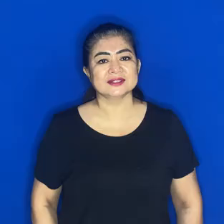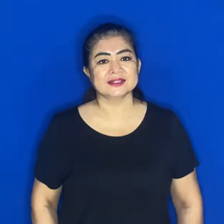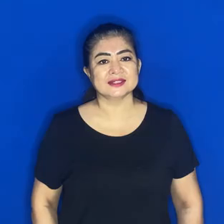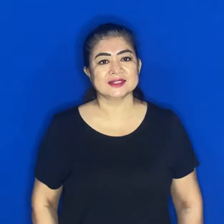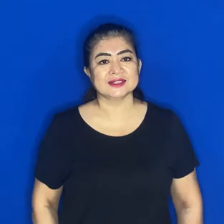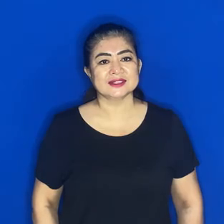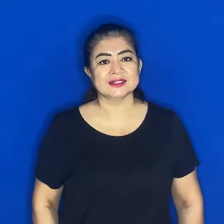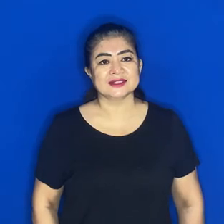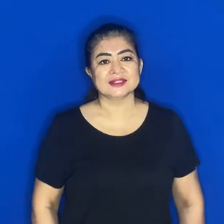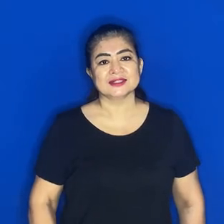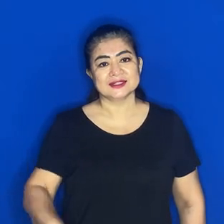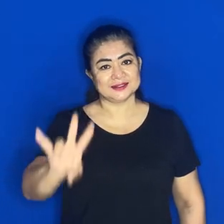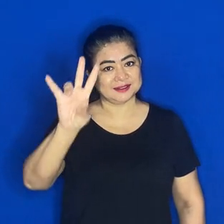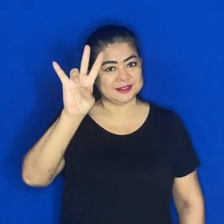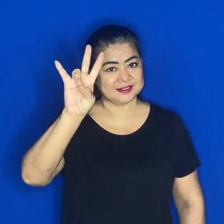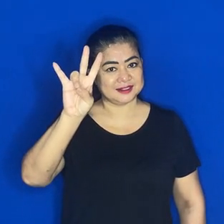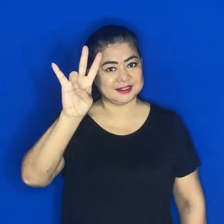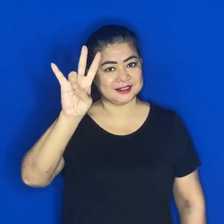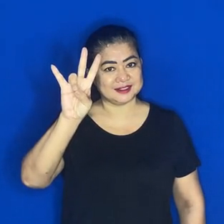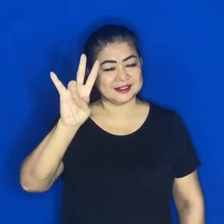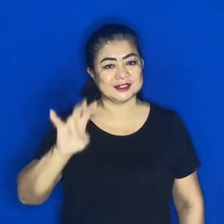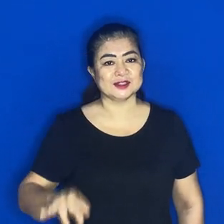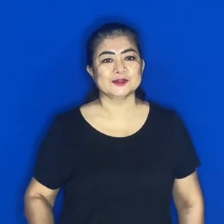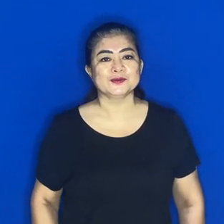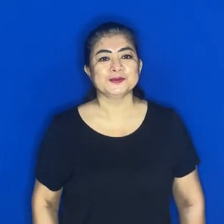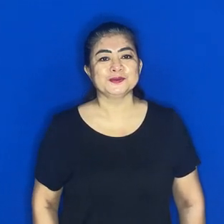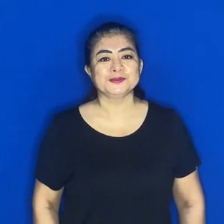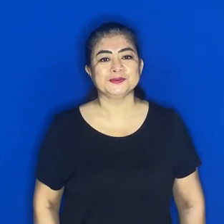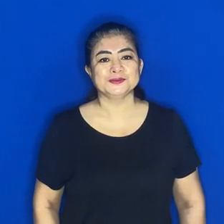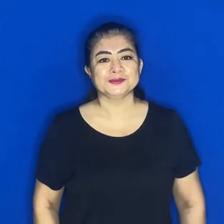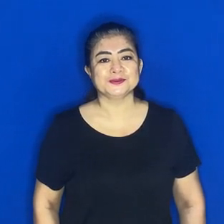seven